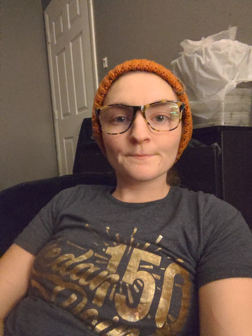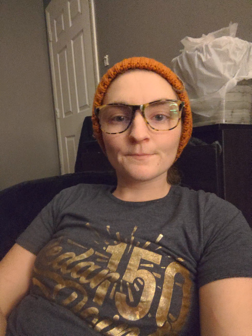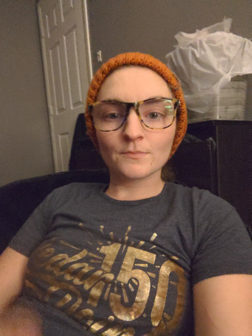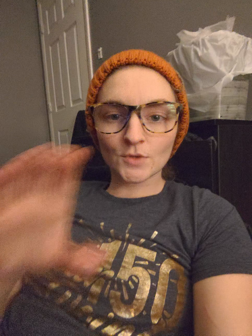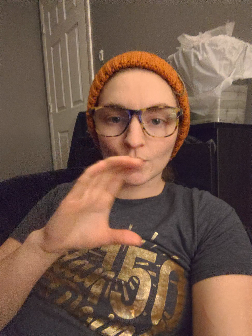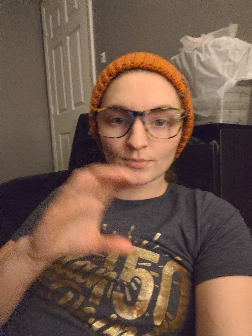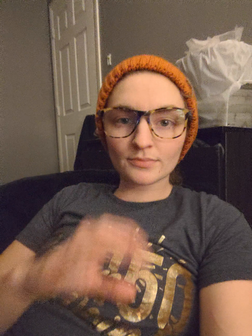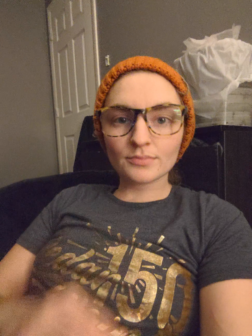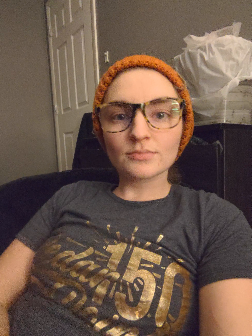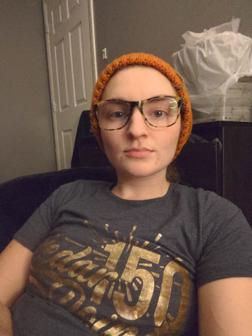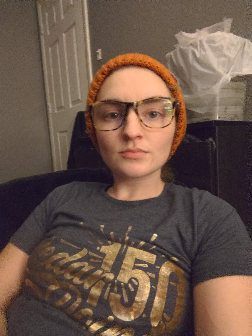chocolate